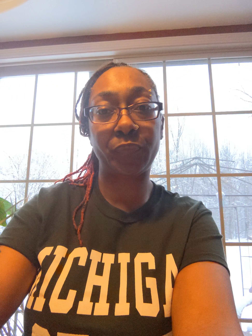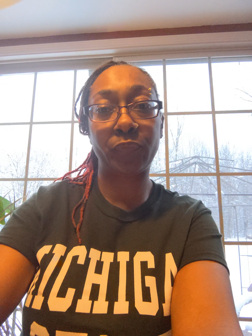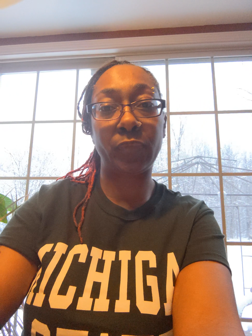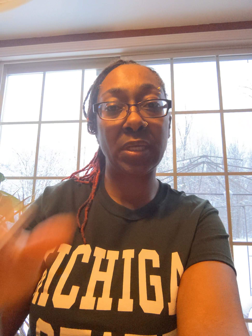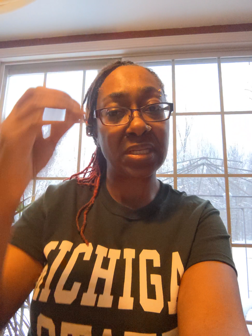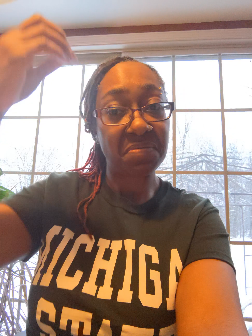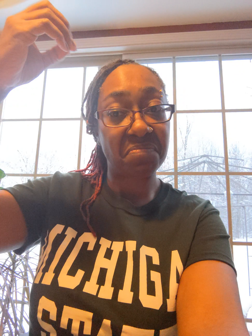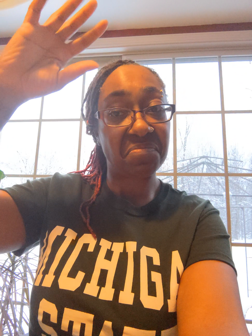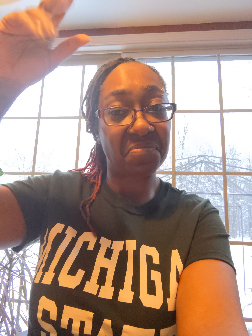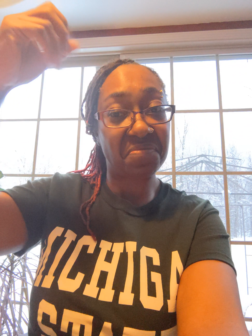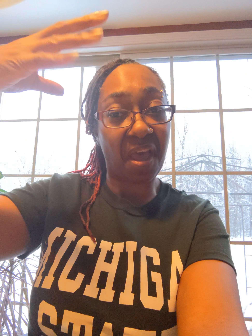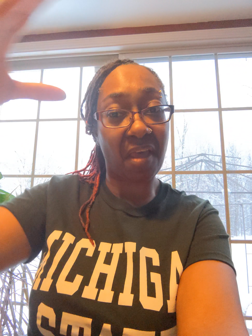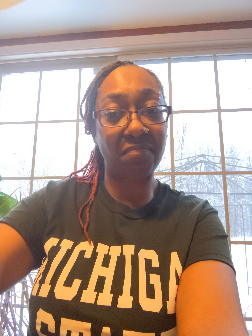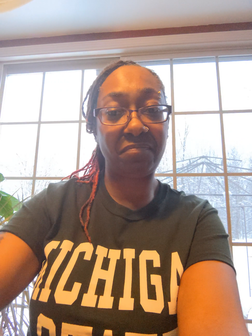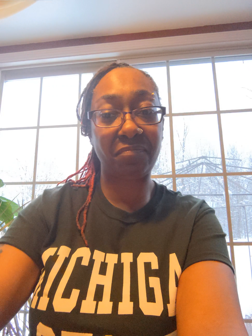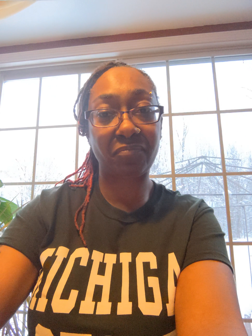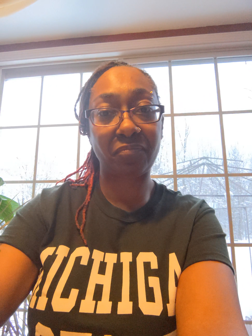sun